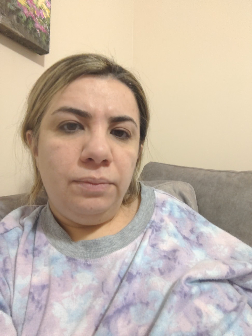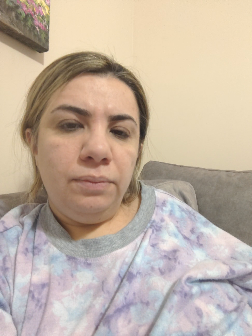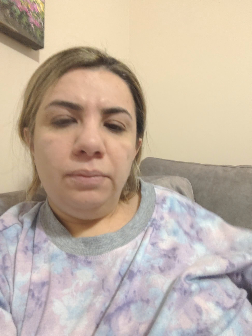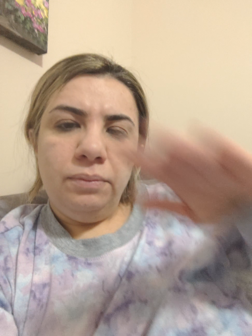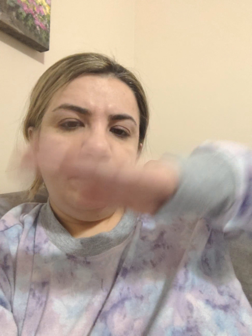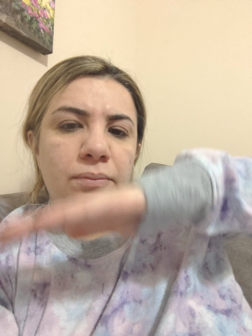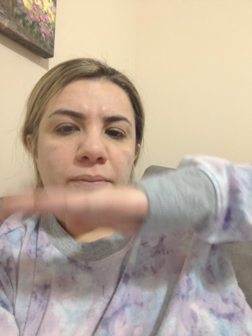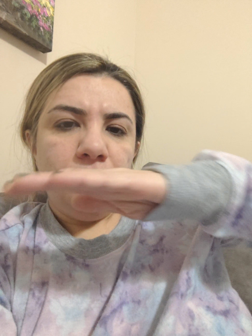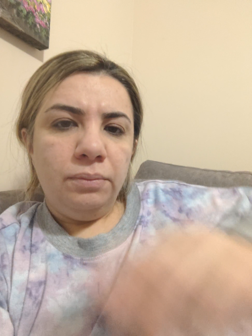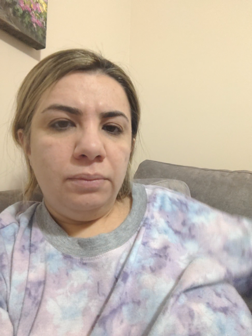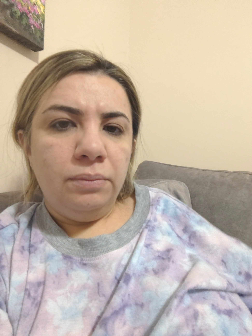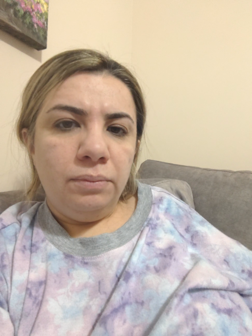table